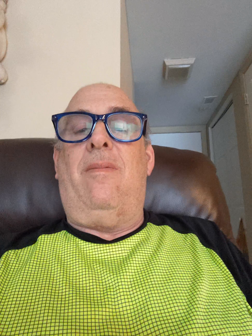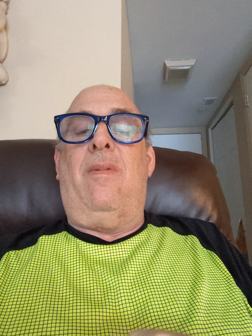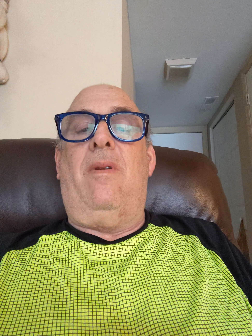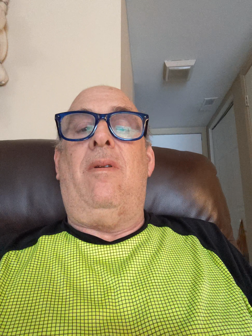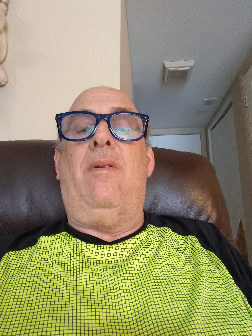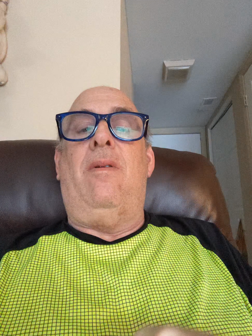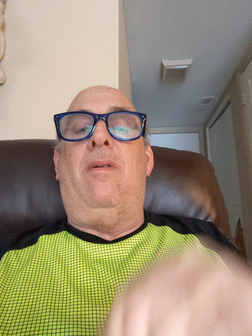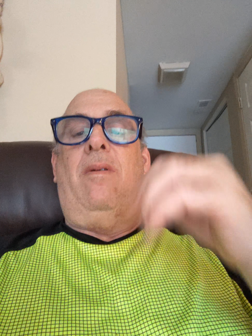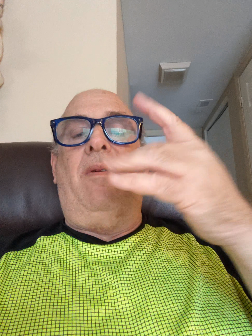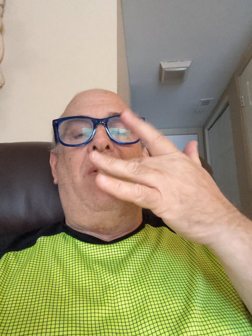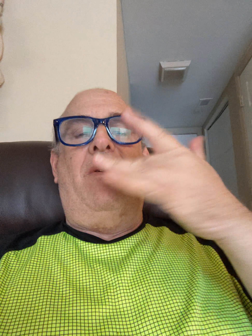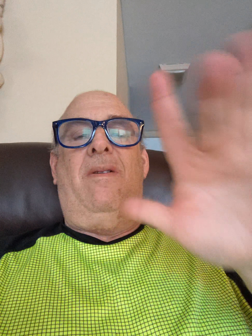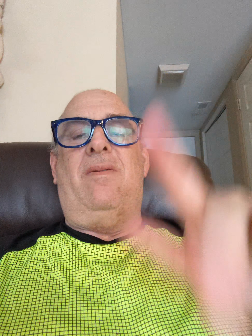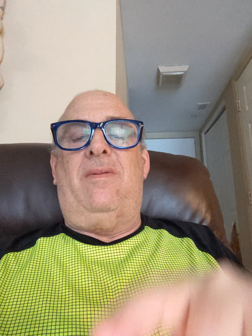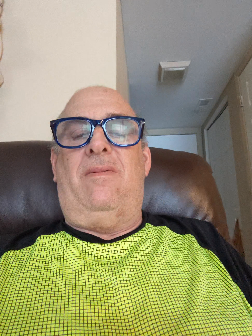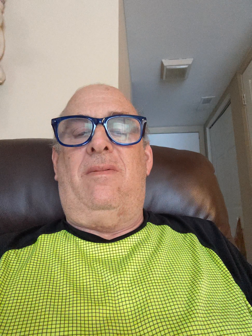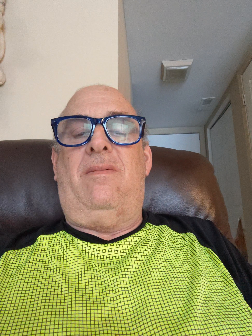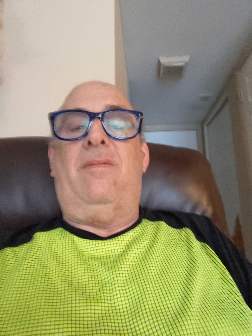hot